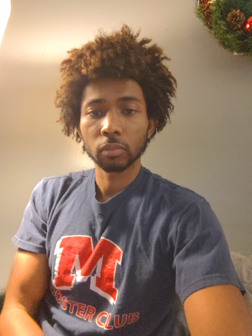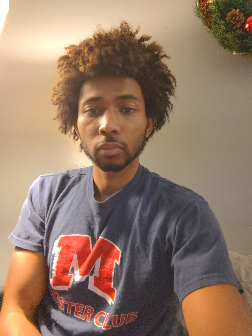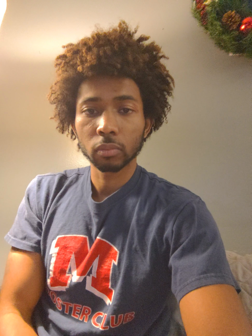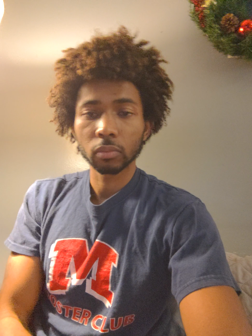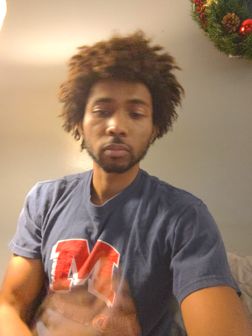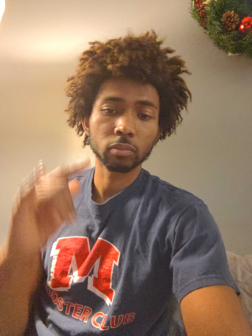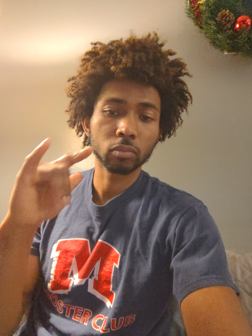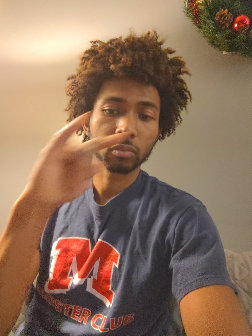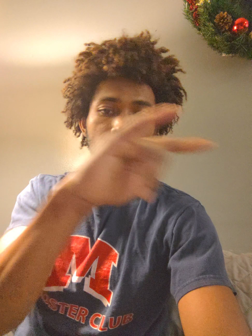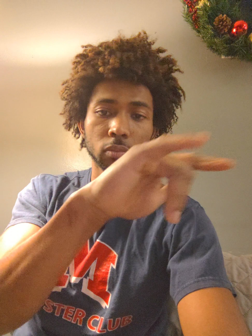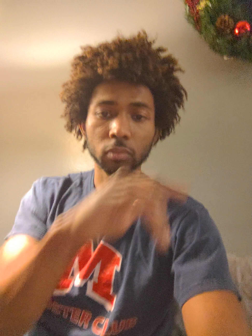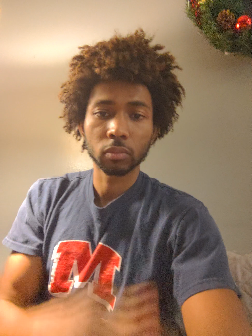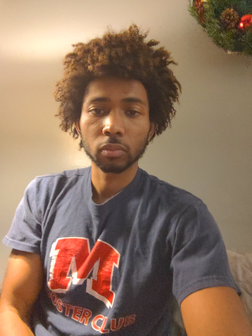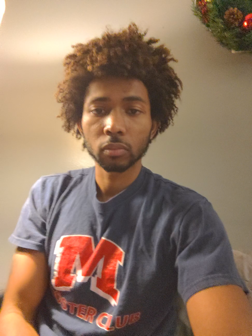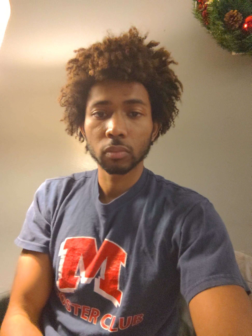airplane